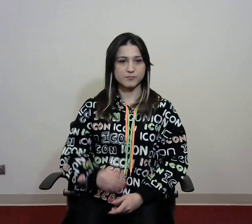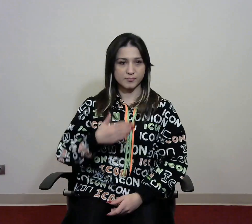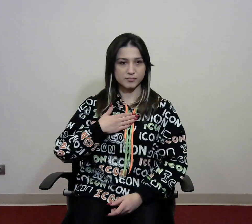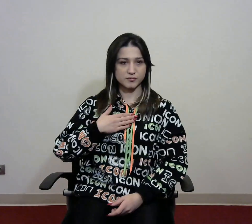mən